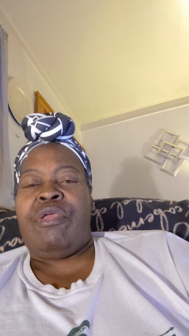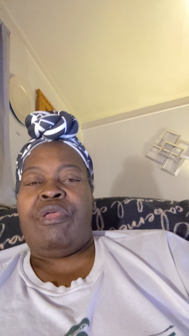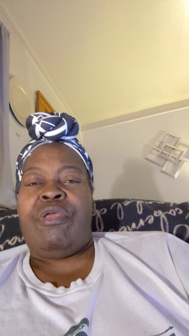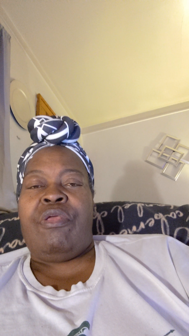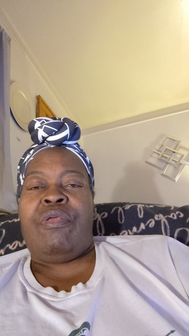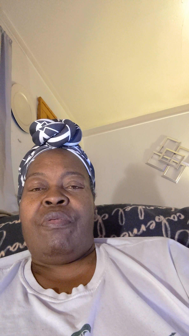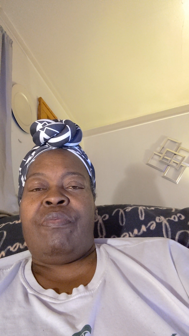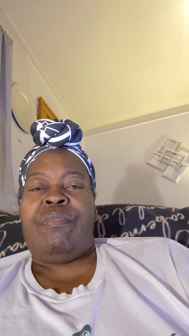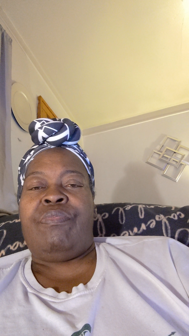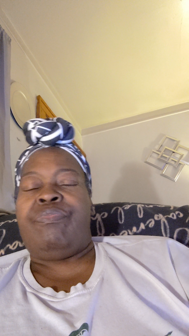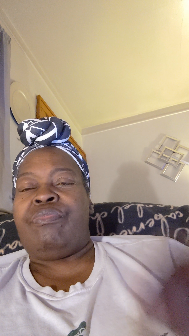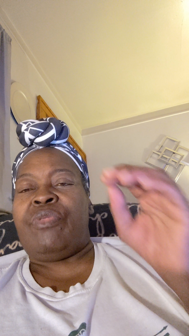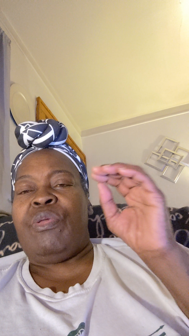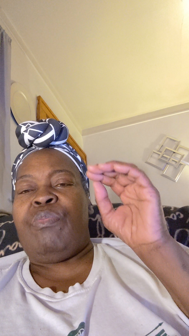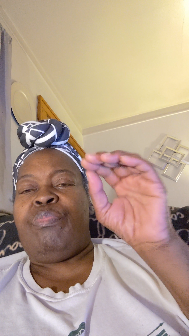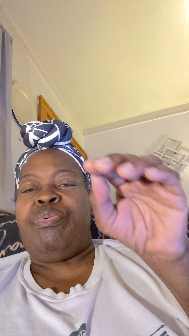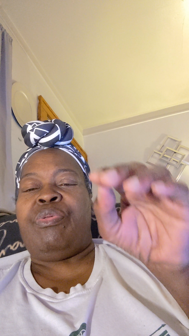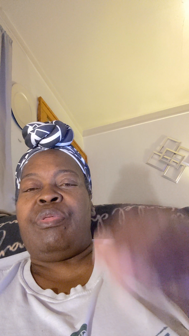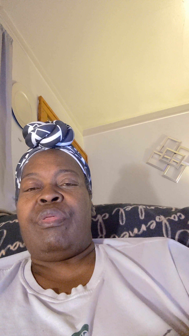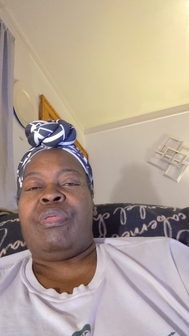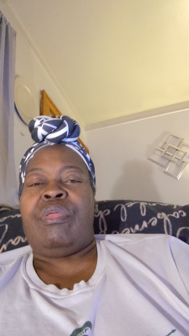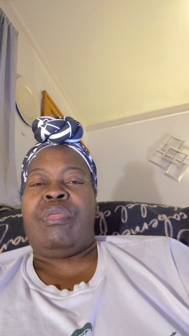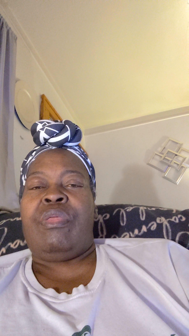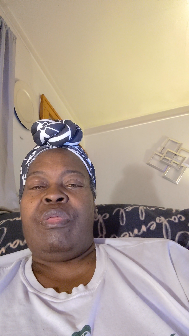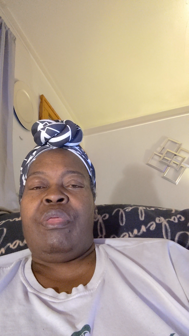put